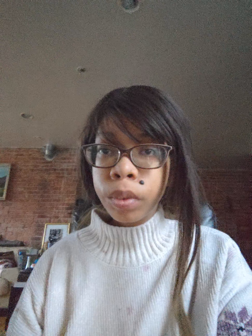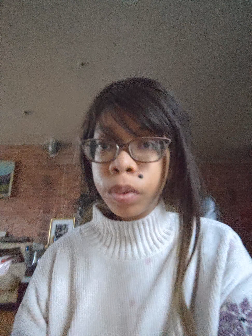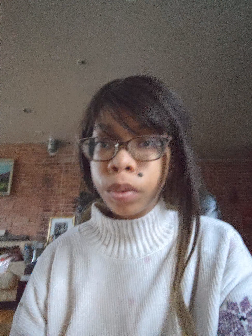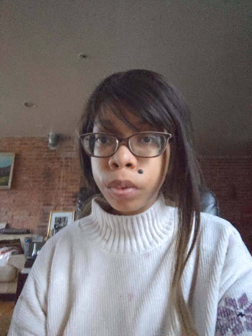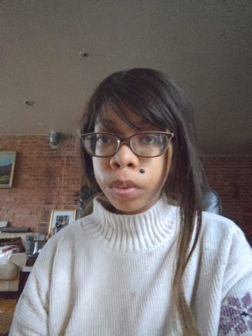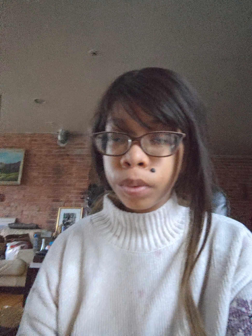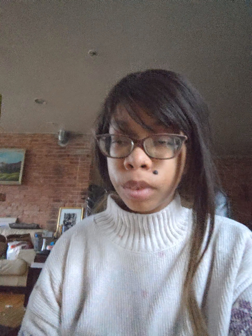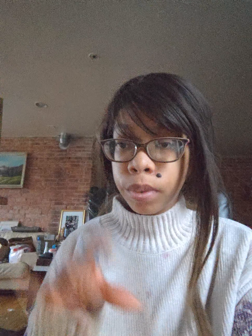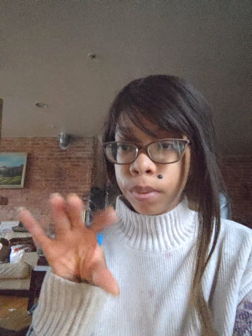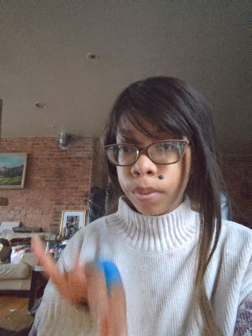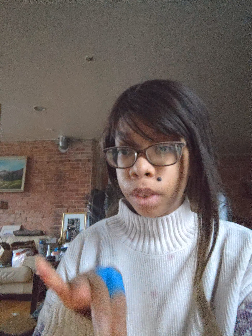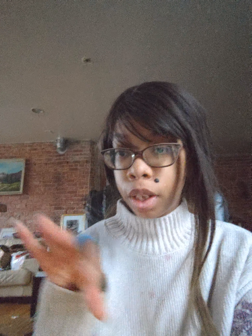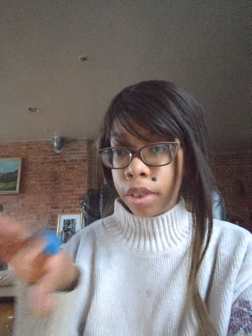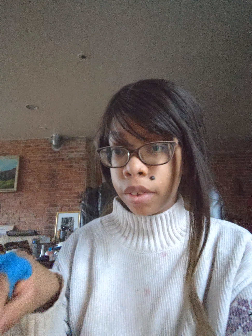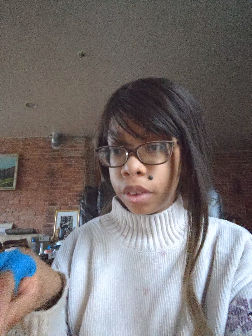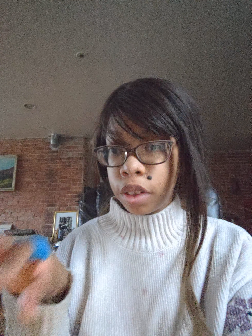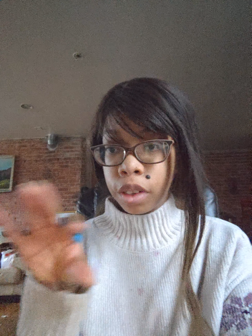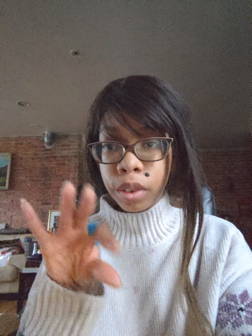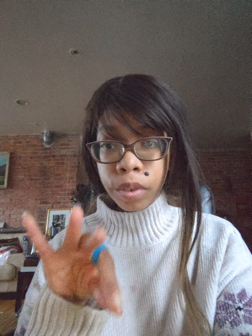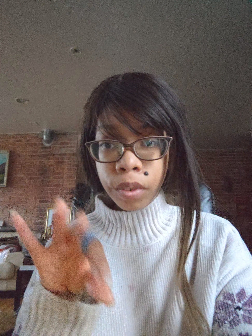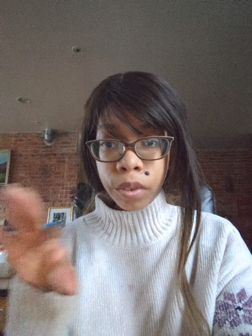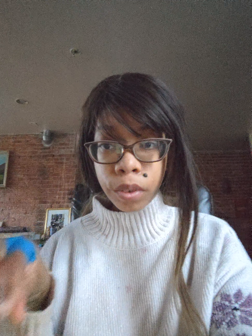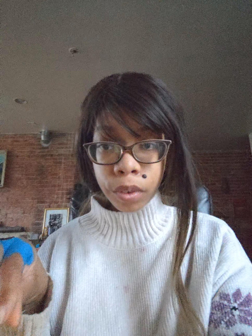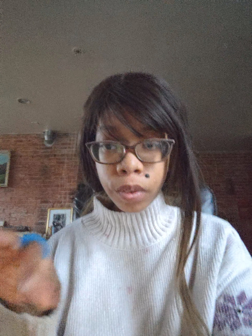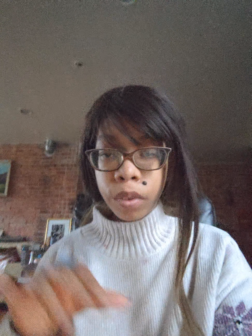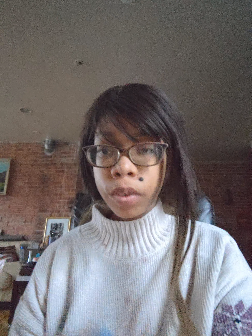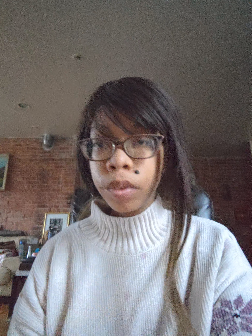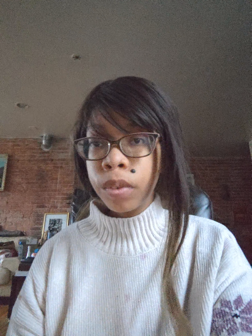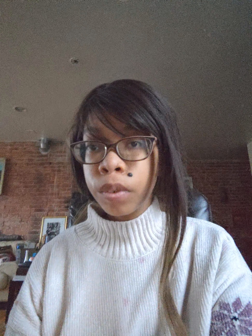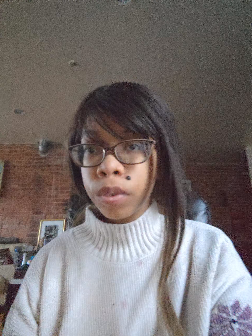french fries